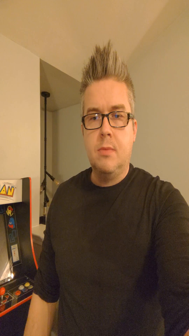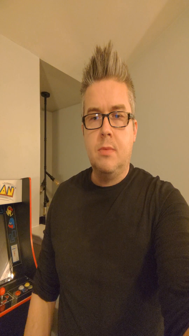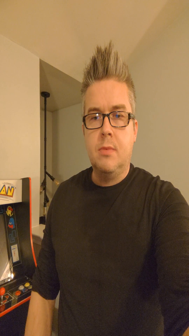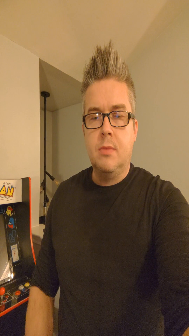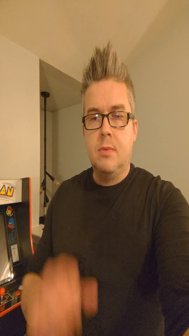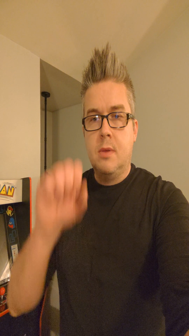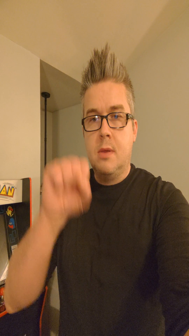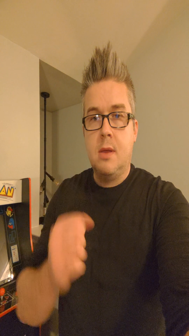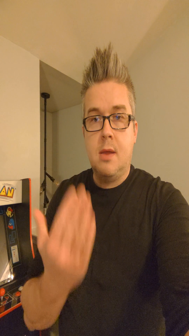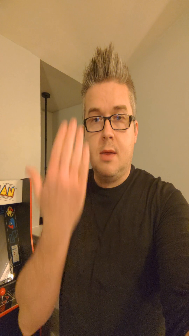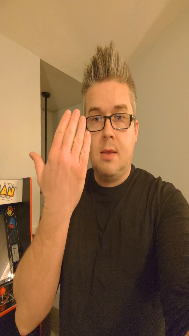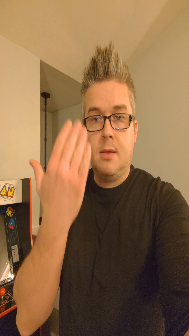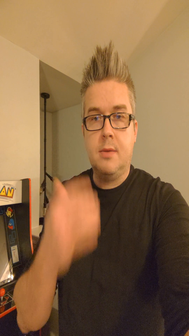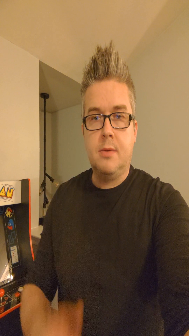mitten